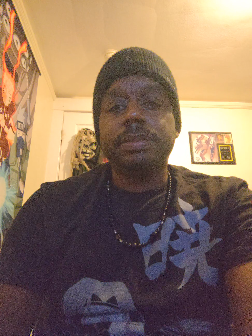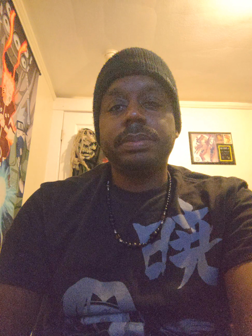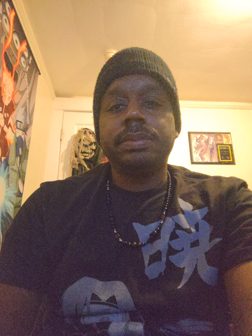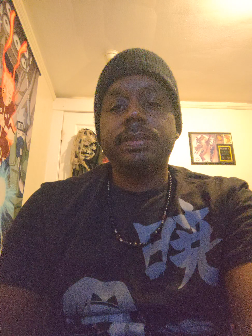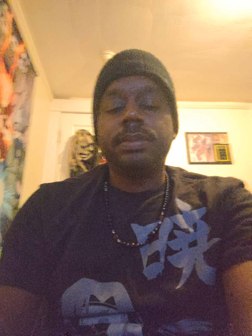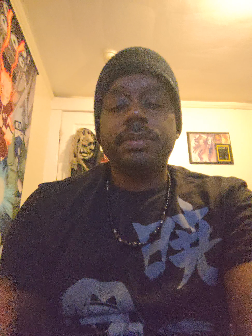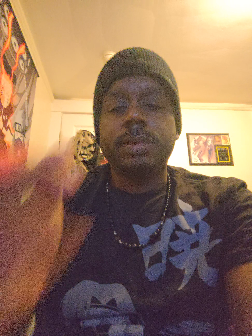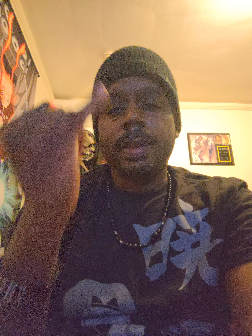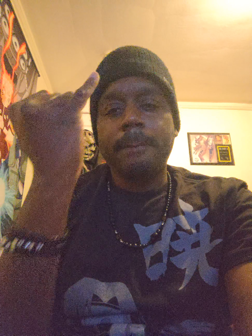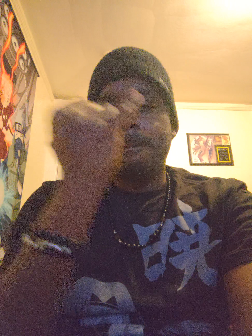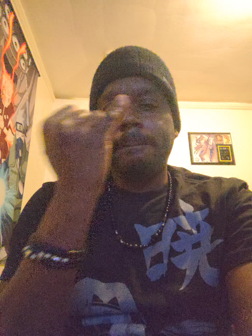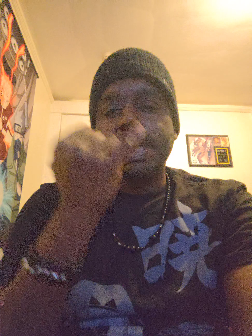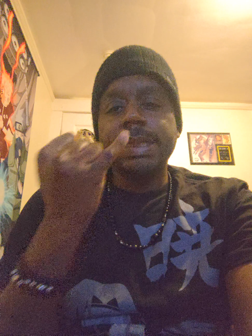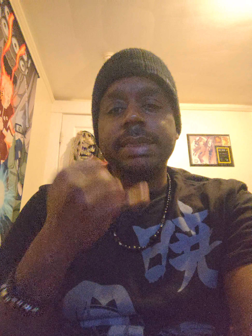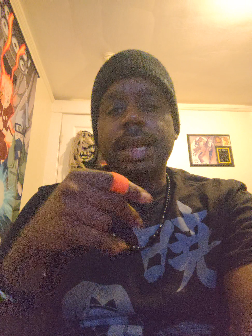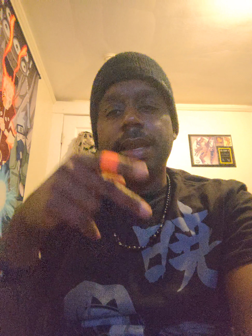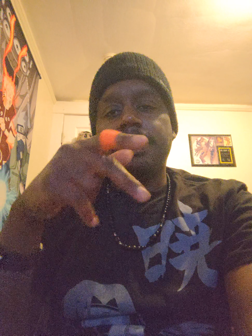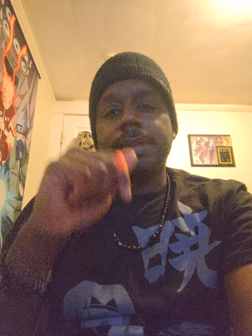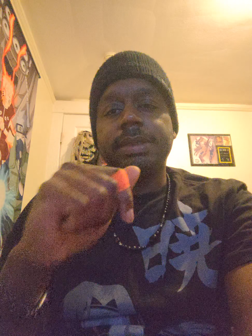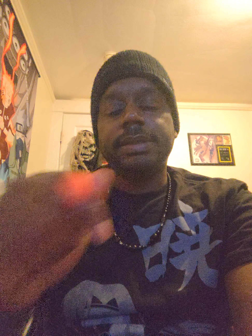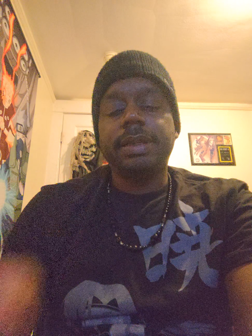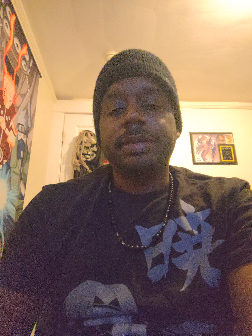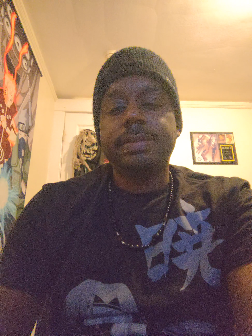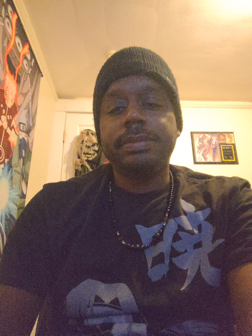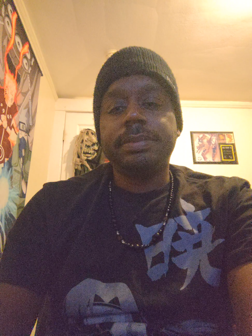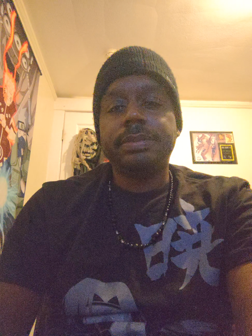pizza